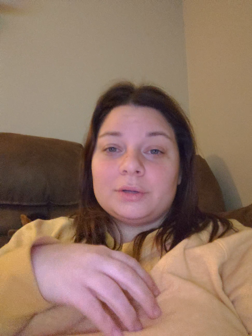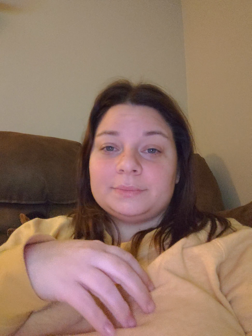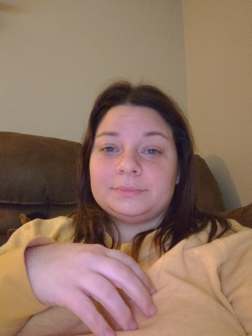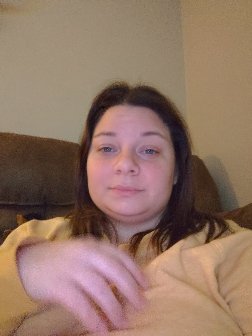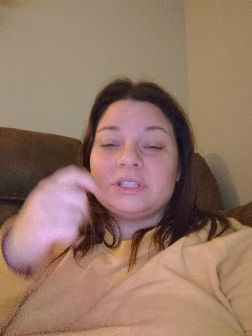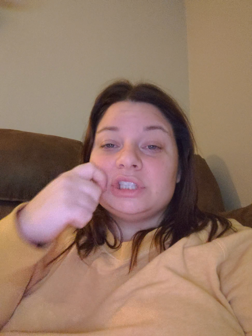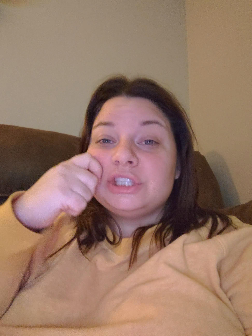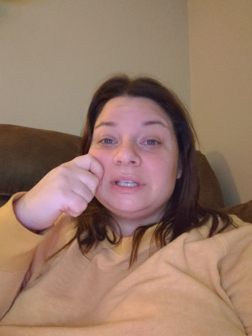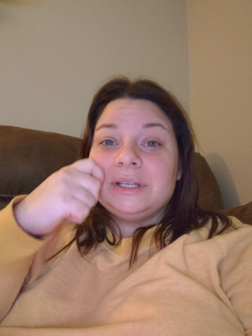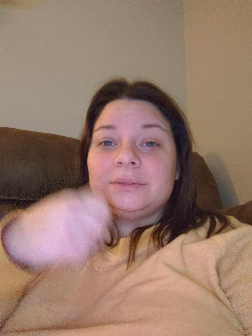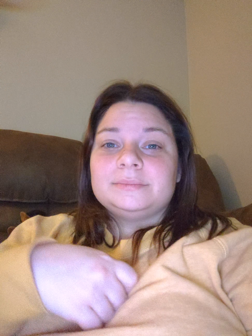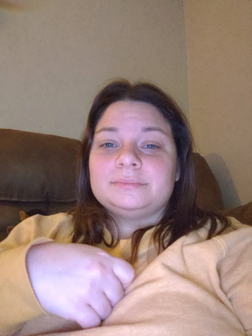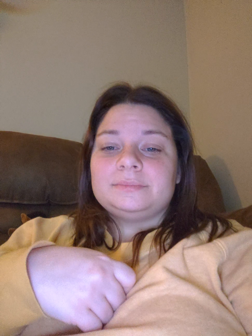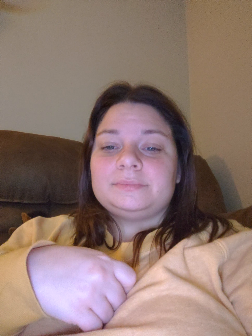cheek